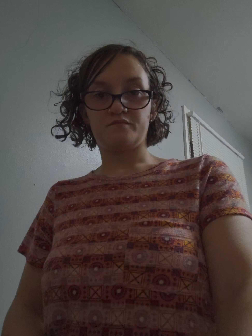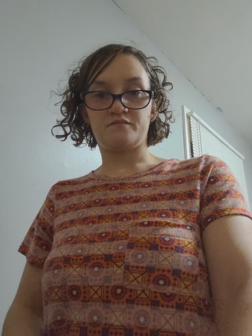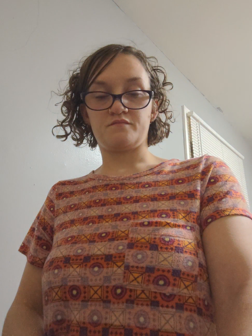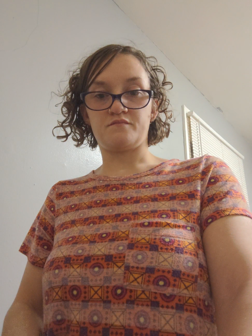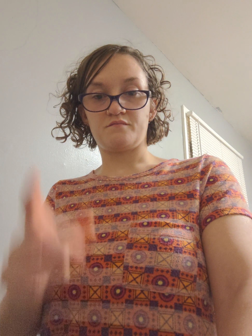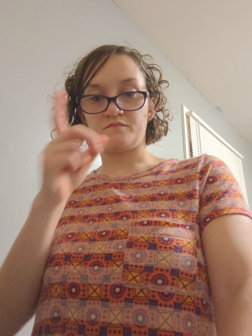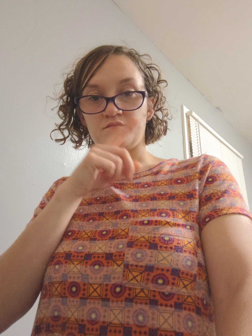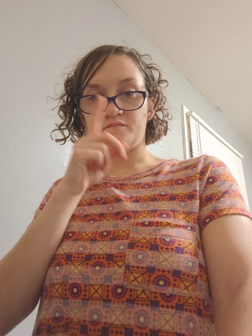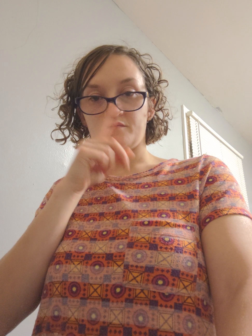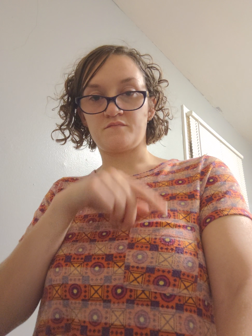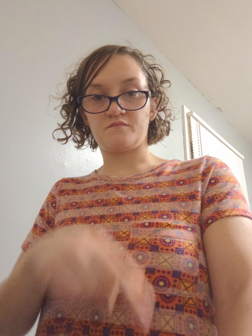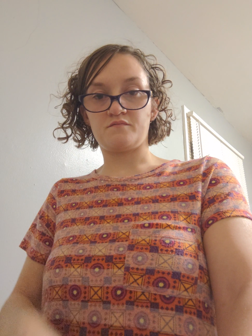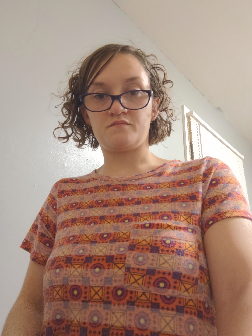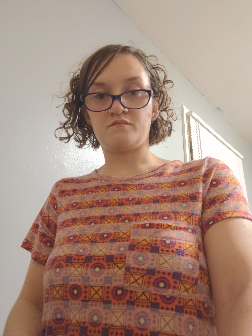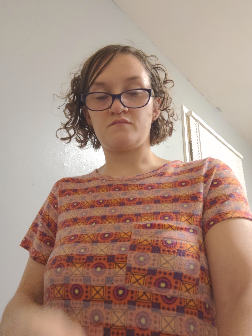mouse